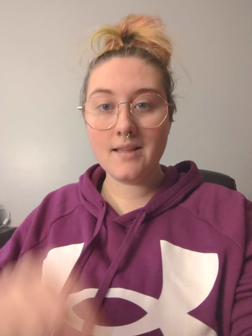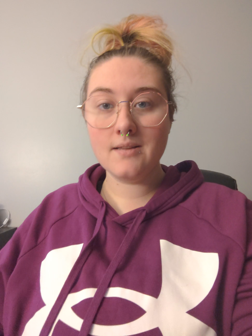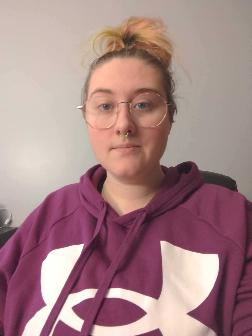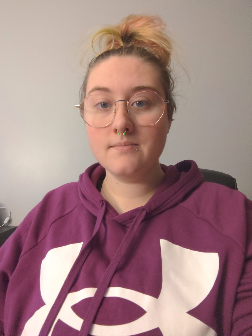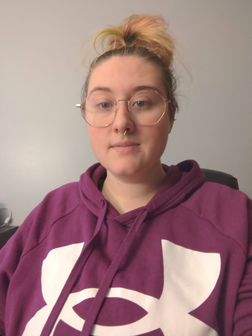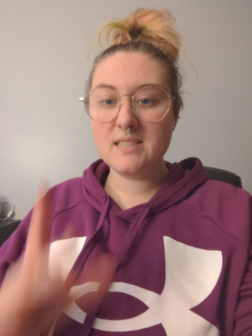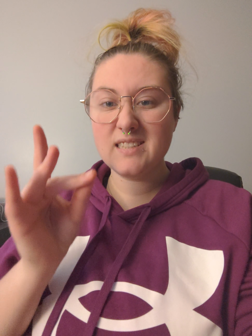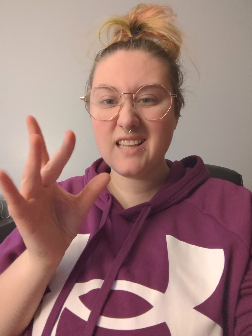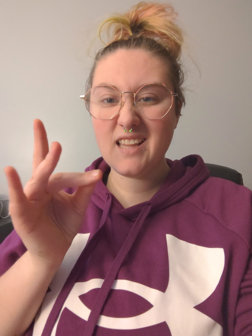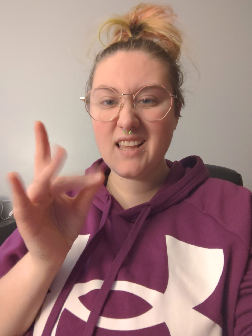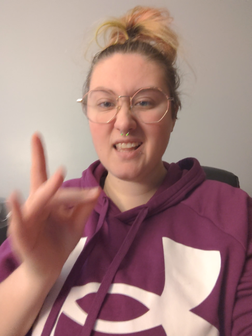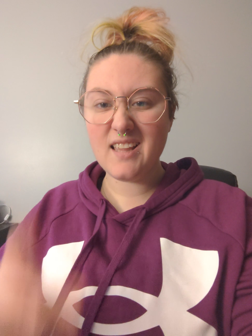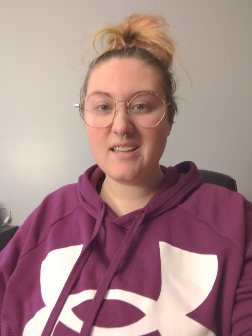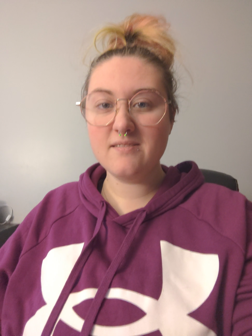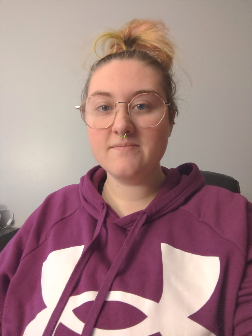sticky